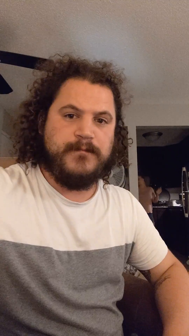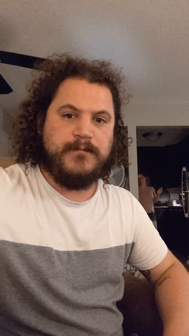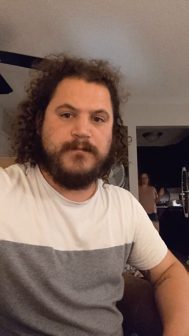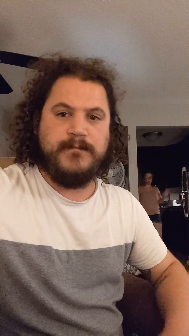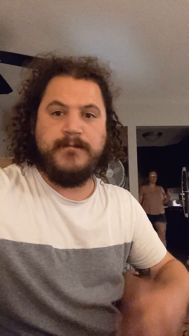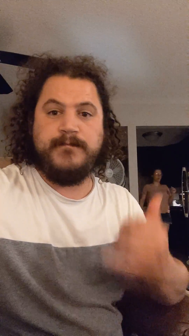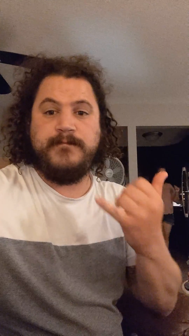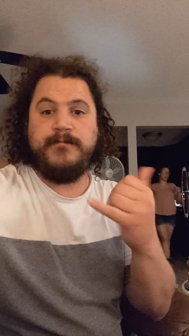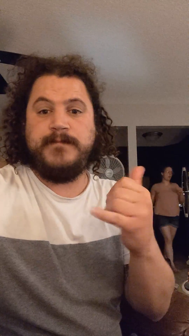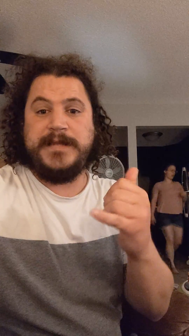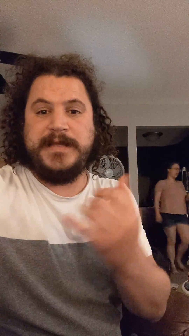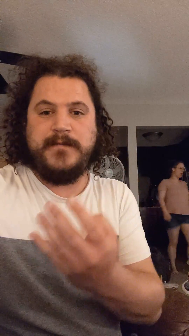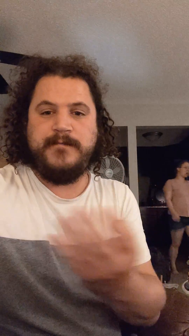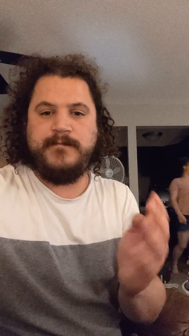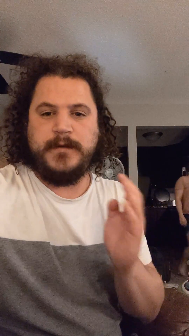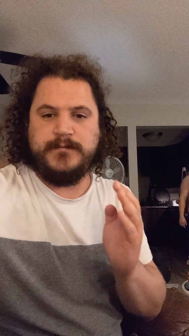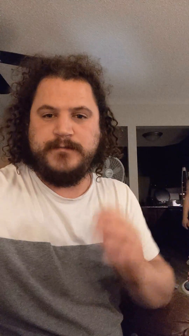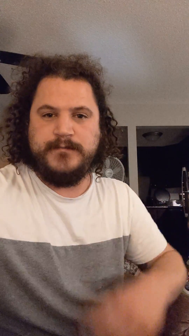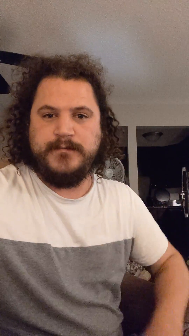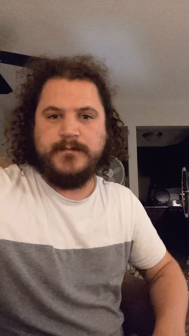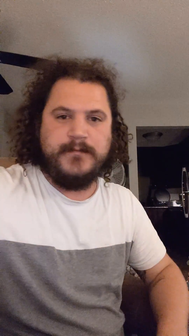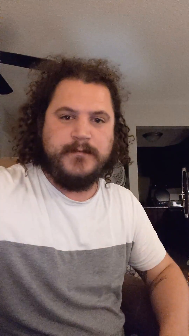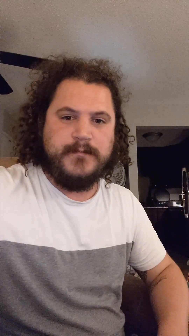playpen